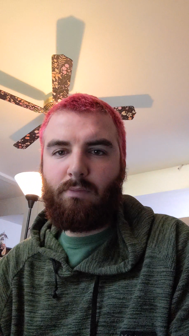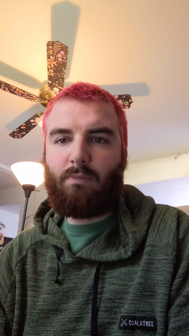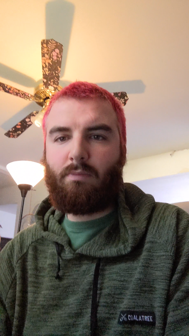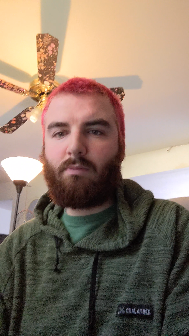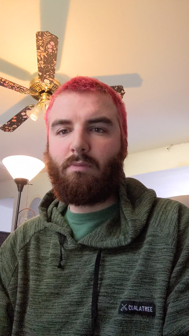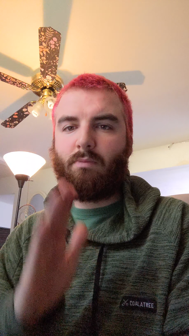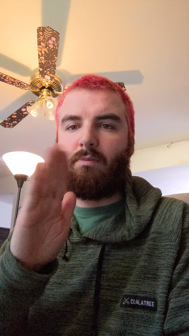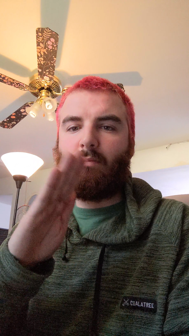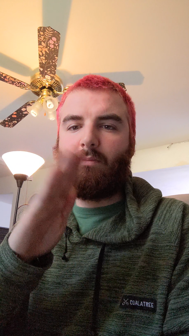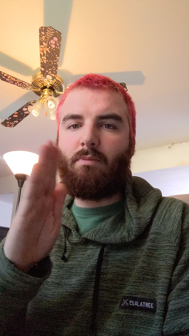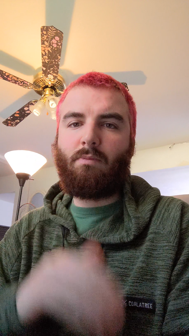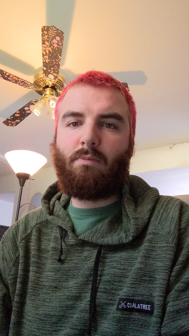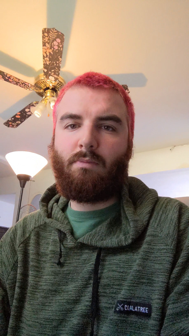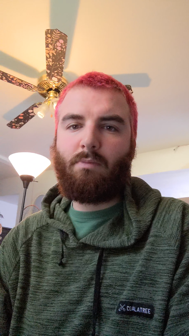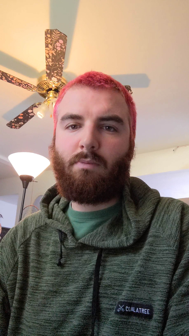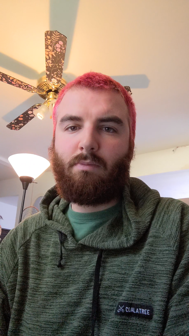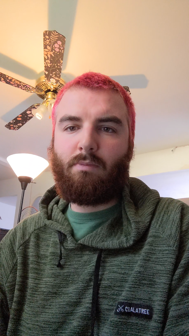clap